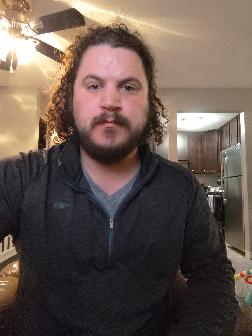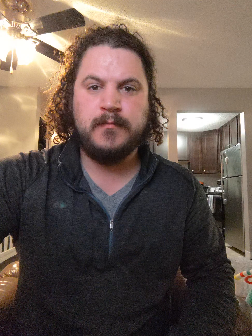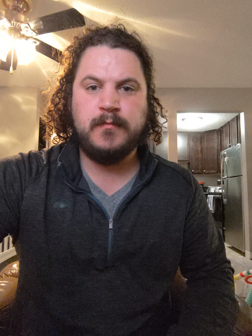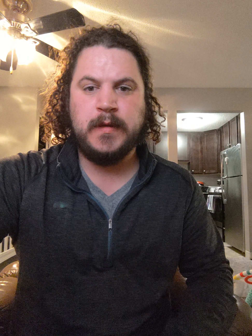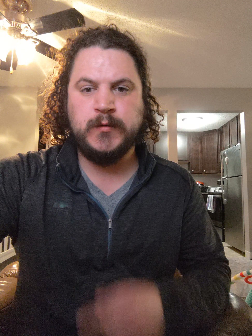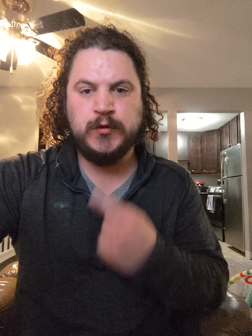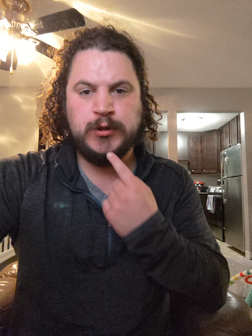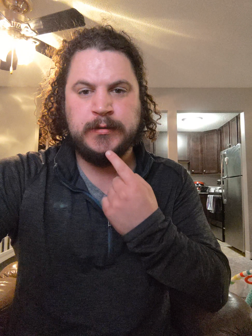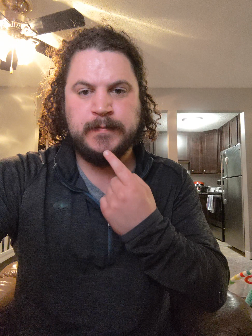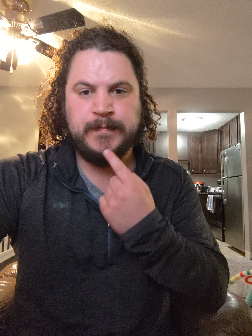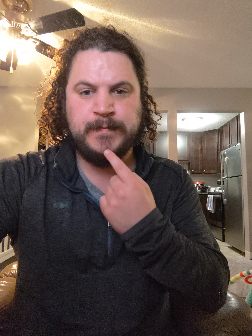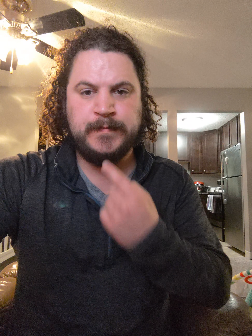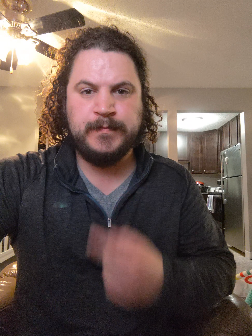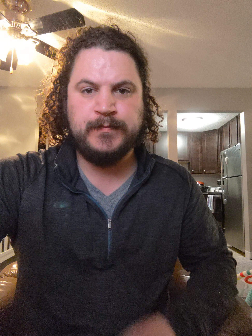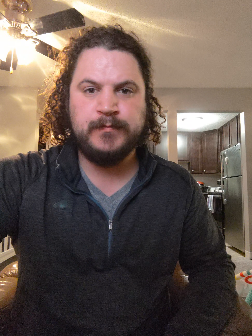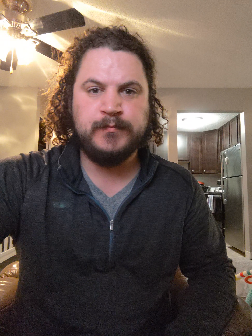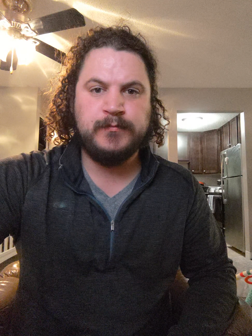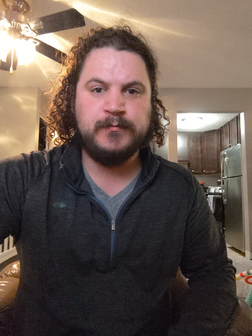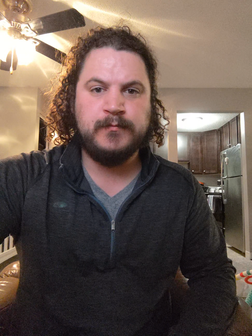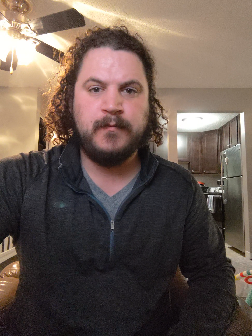chin